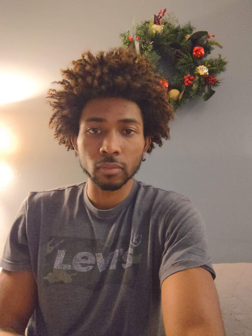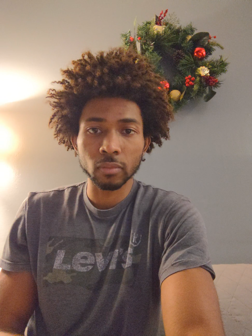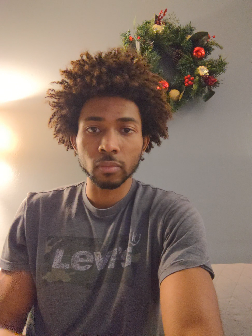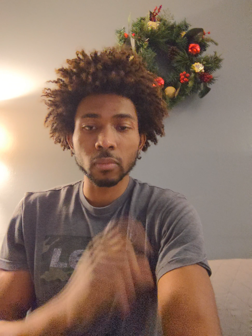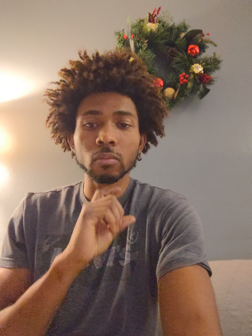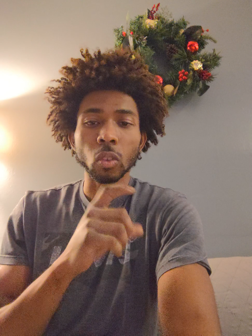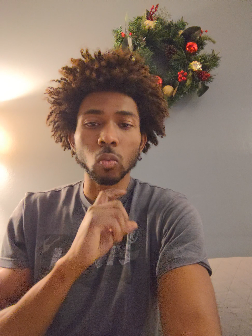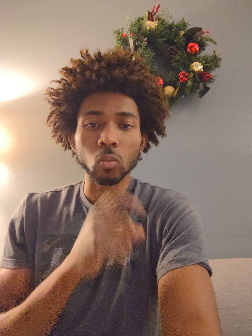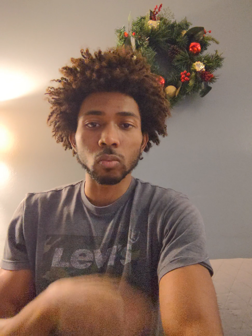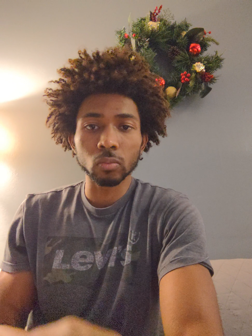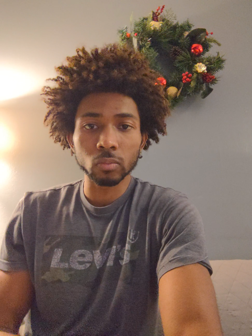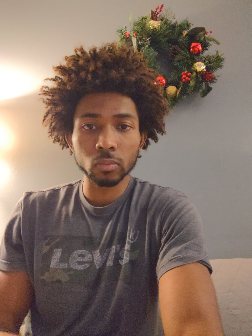garbage